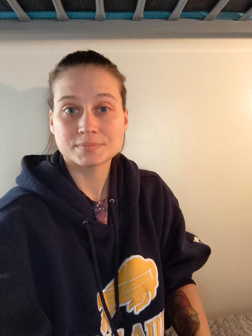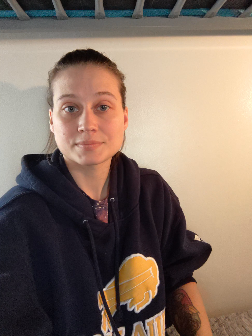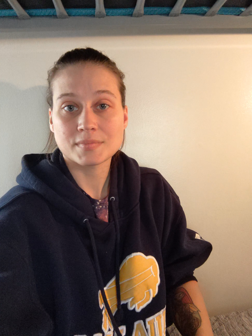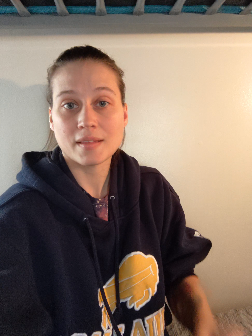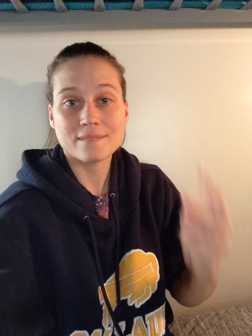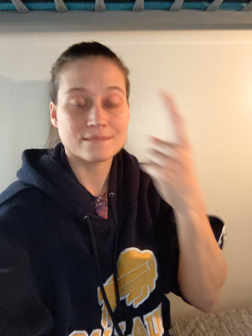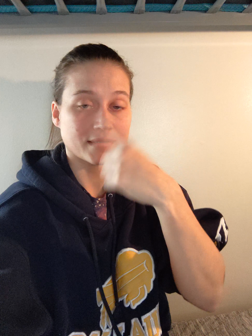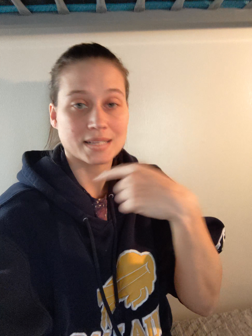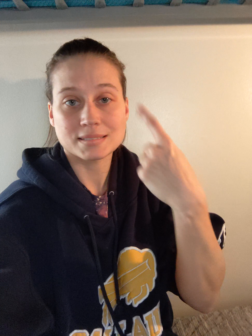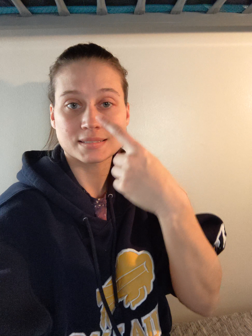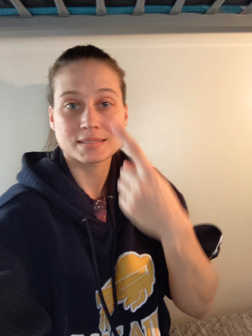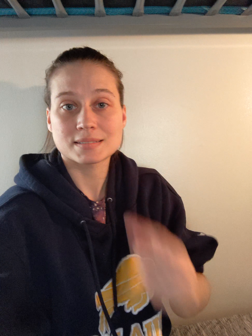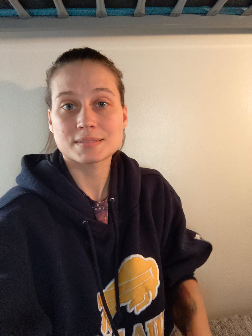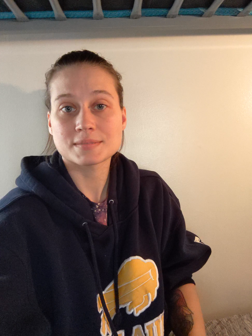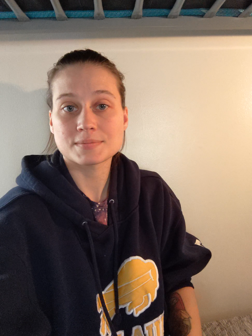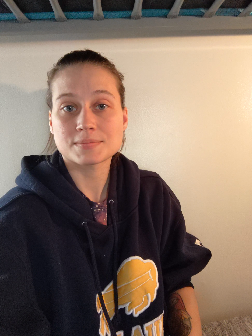face